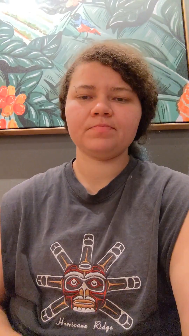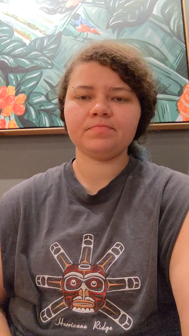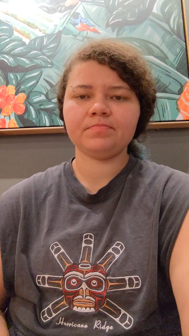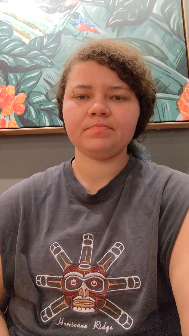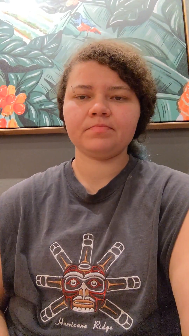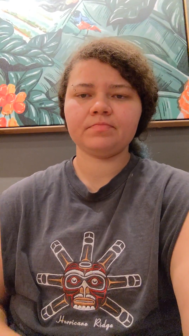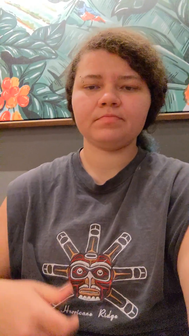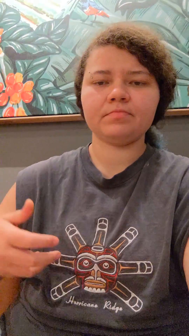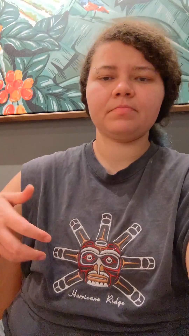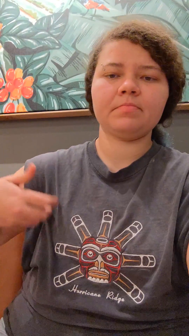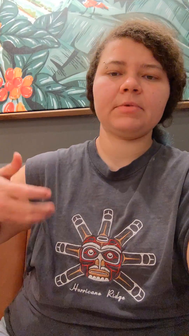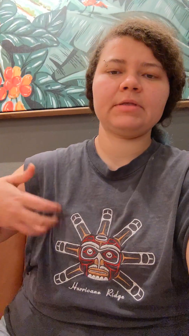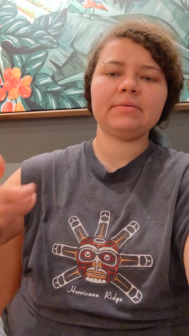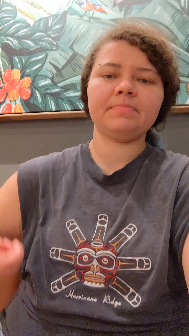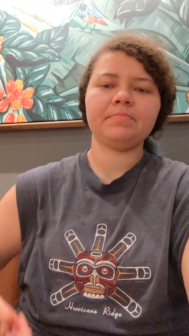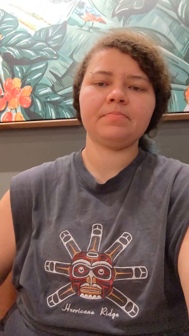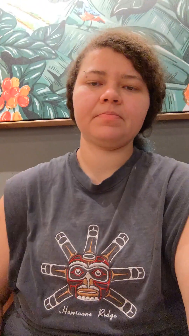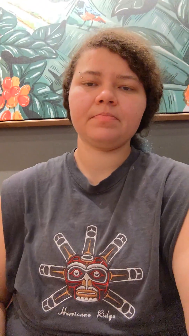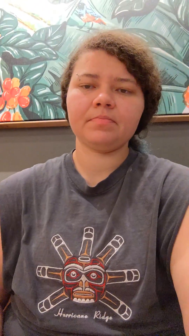monkey